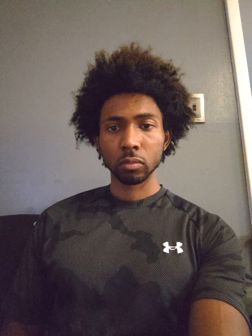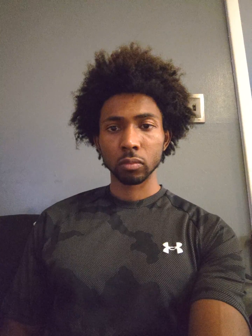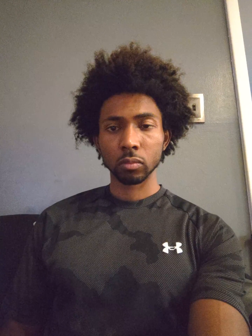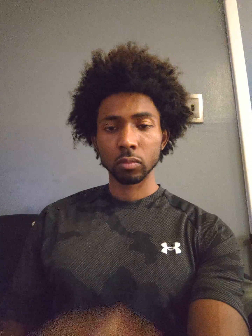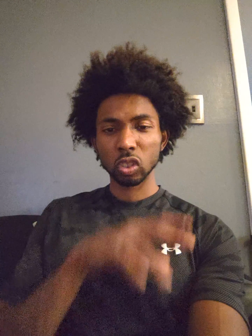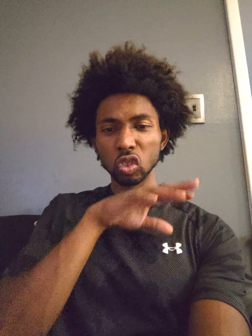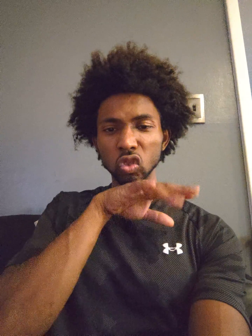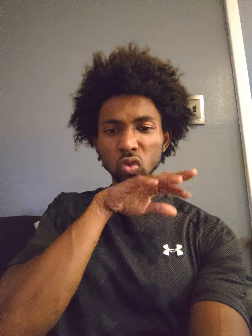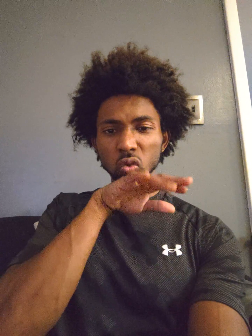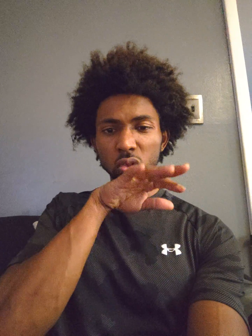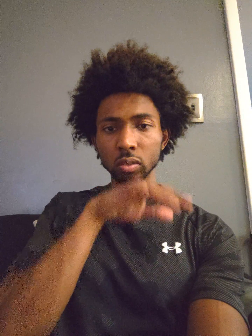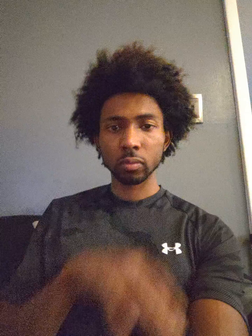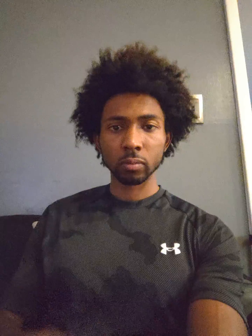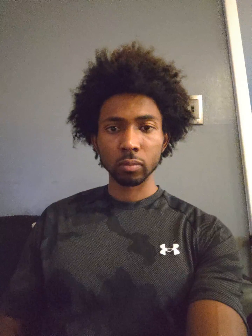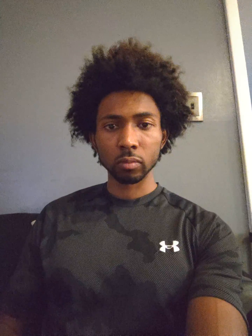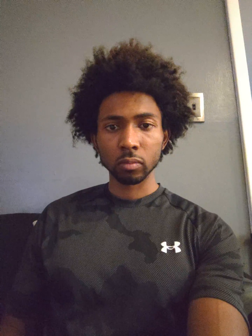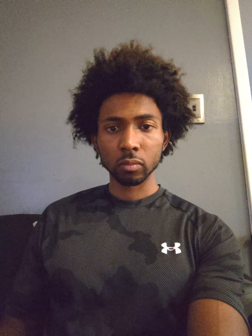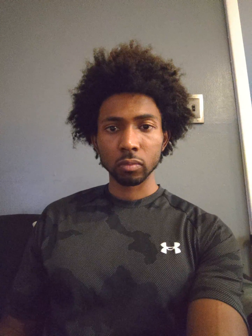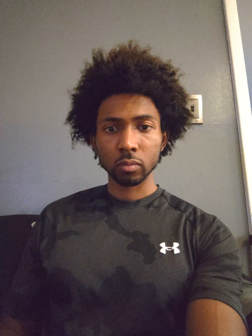naughty